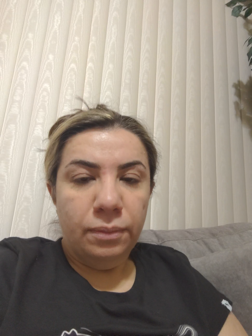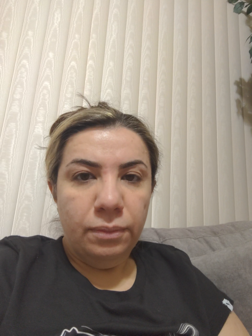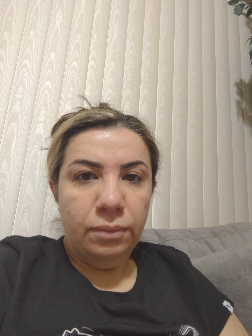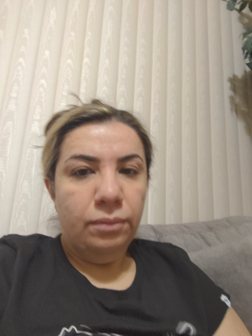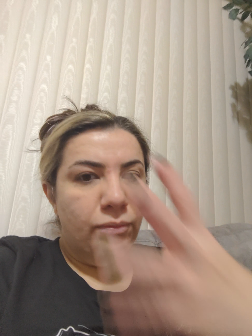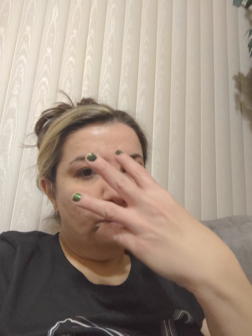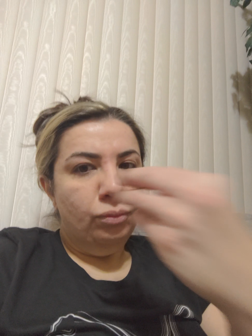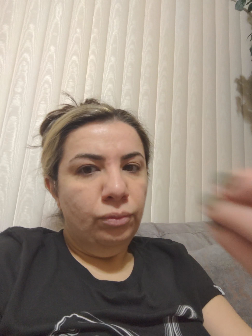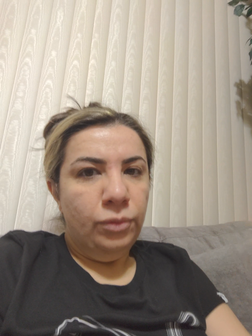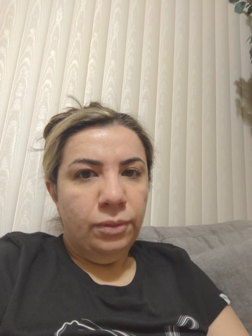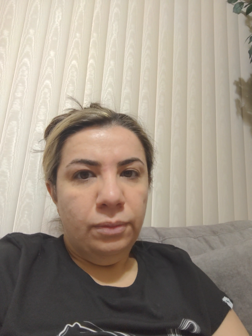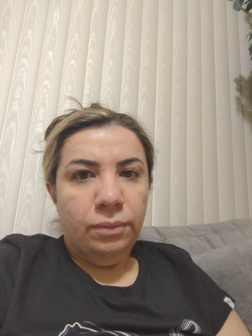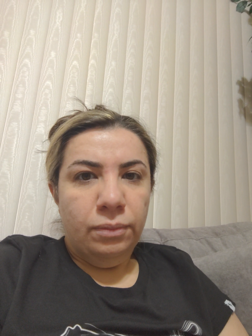wolf